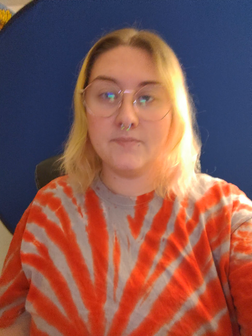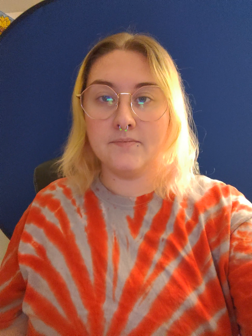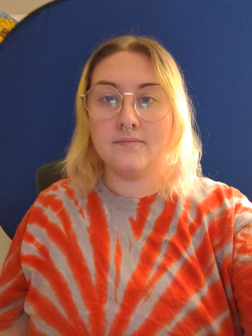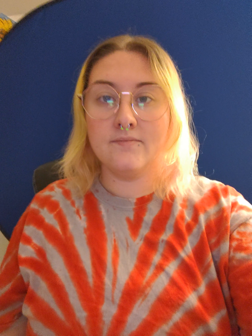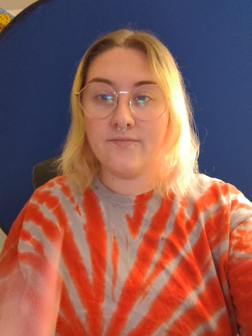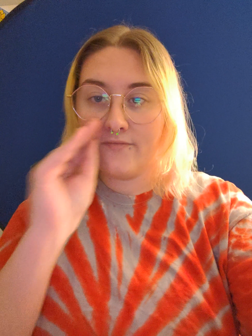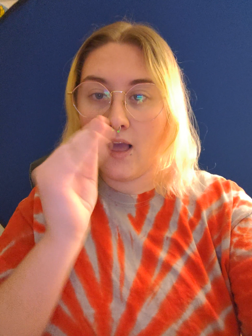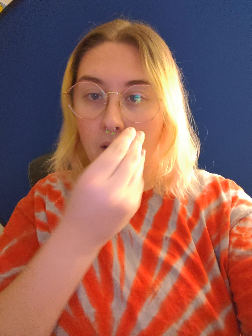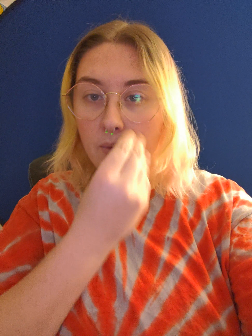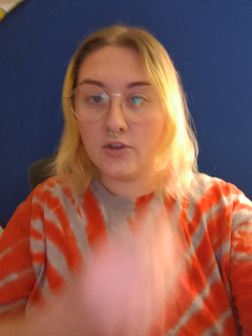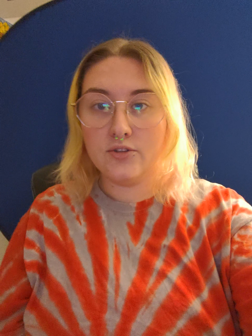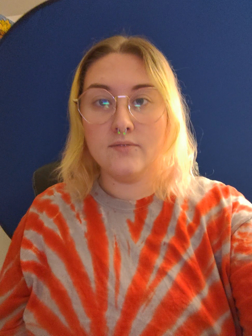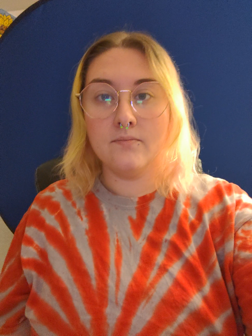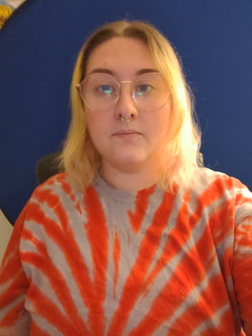flower